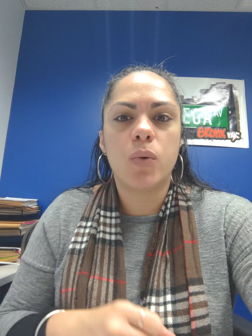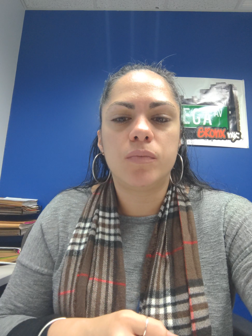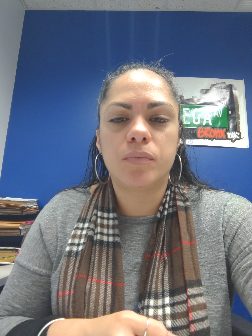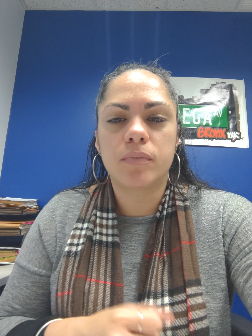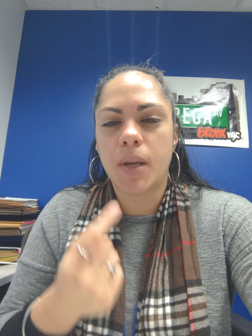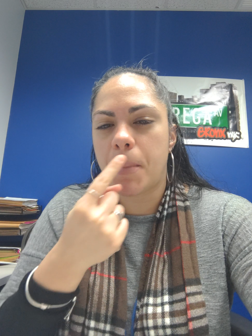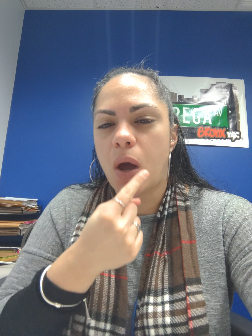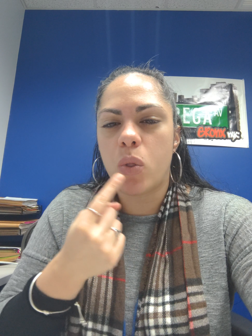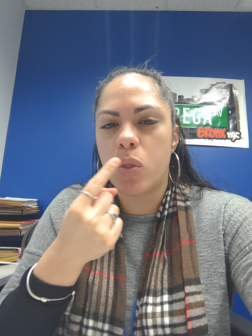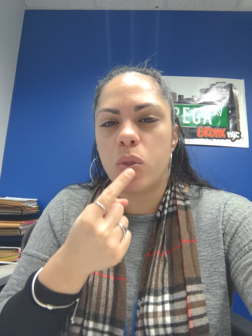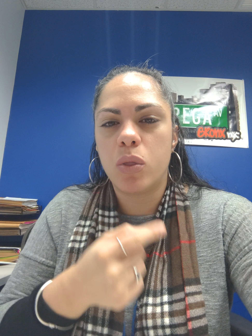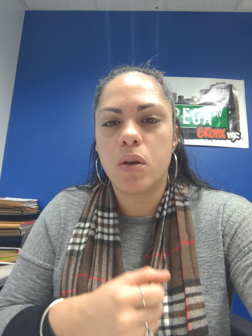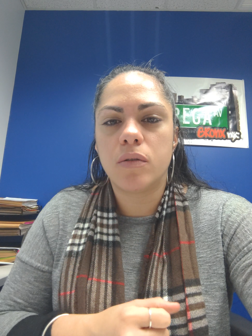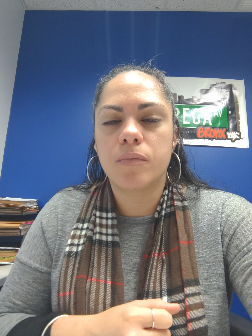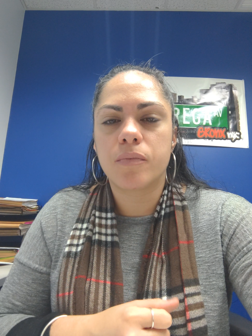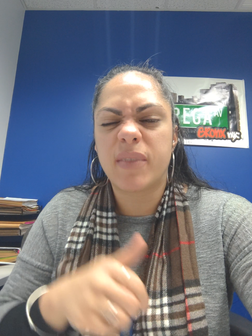mouth